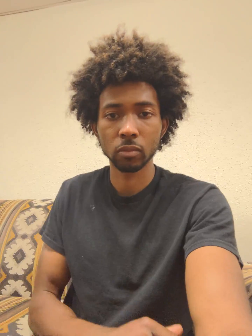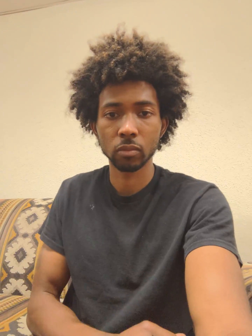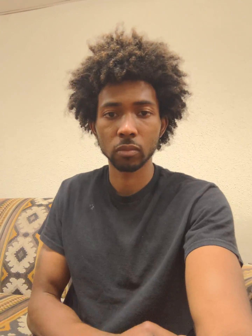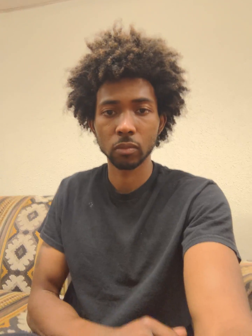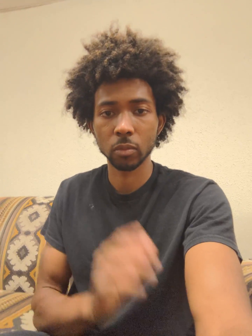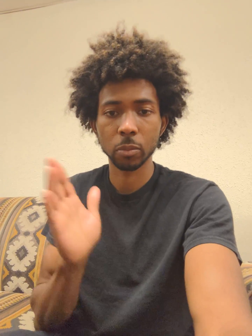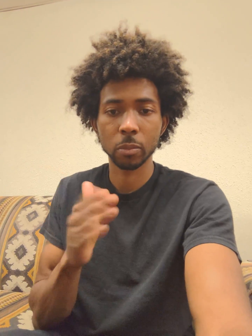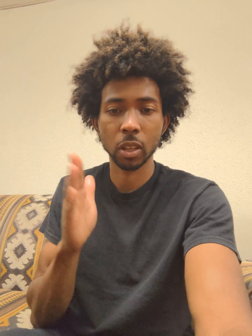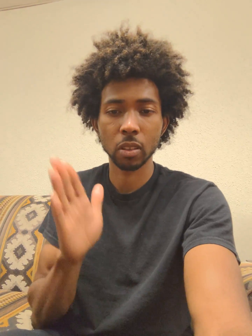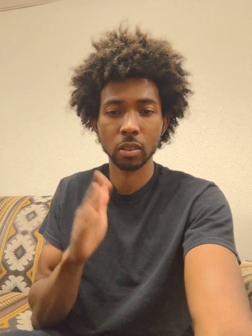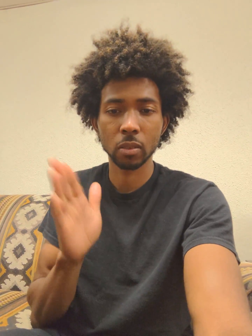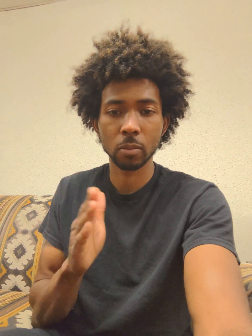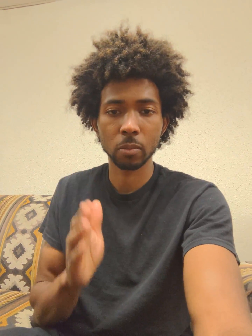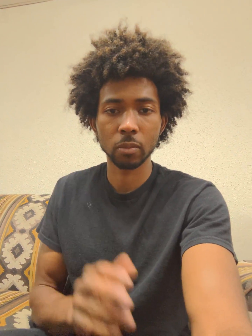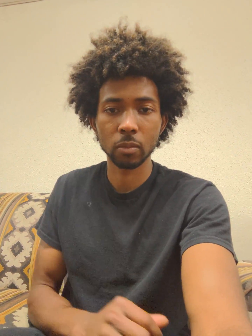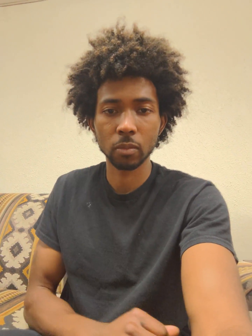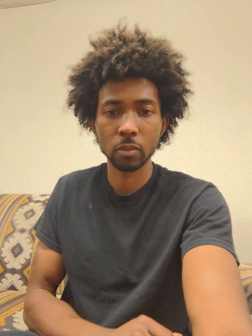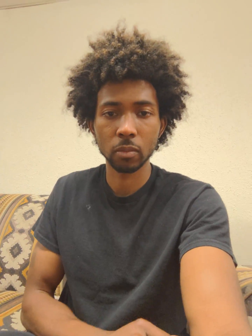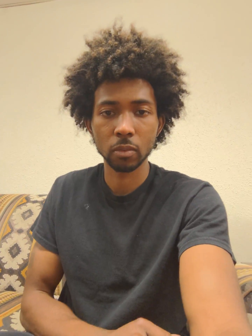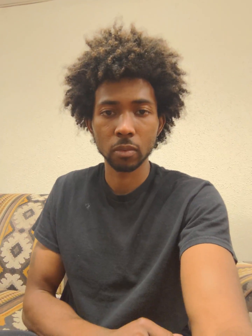clap